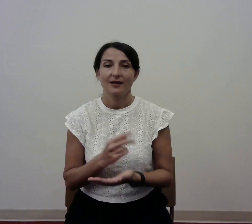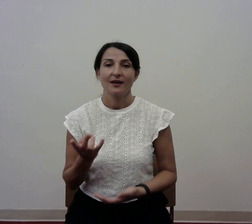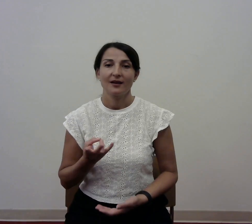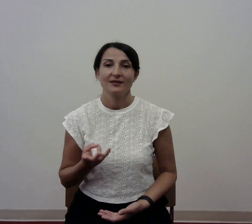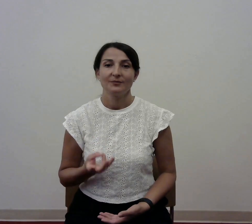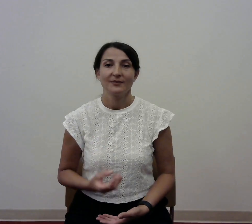lazım